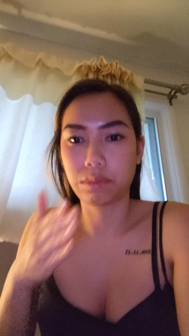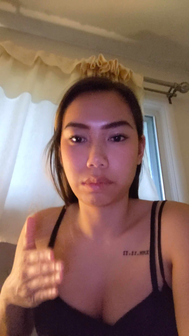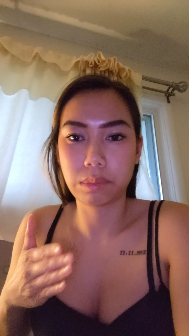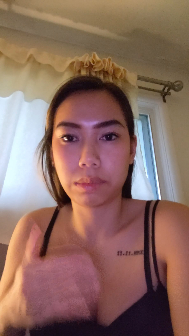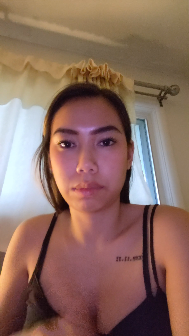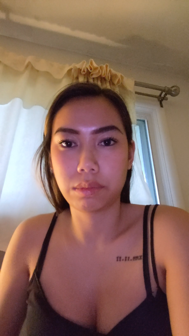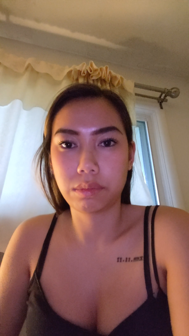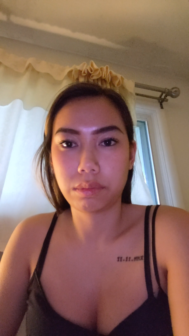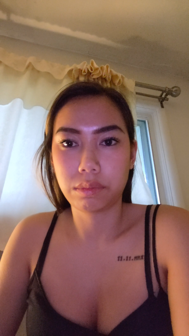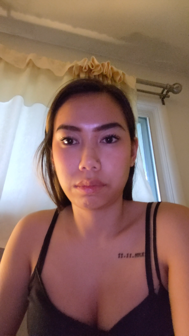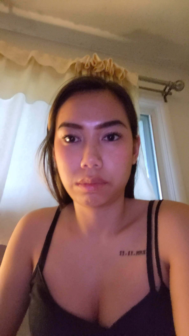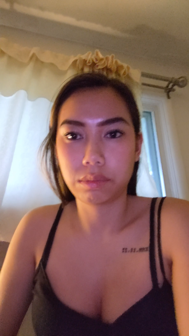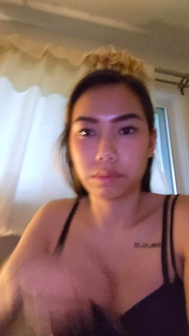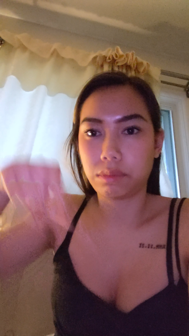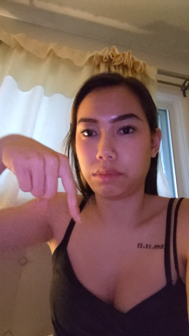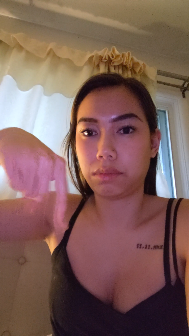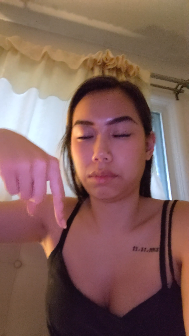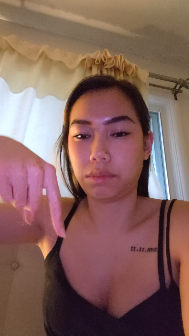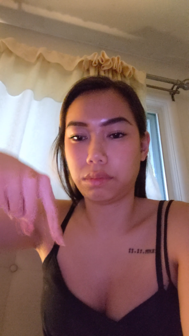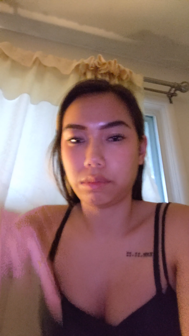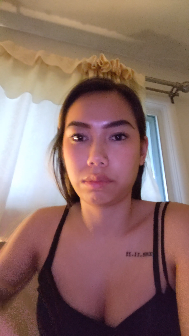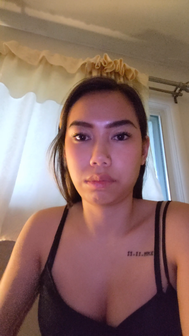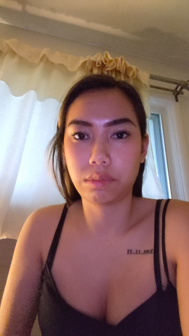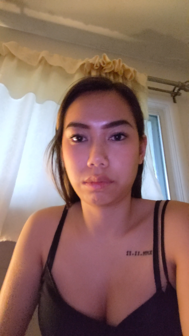flip-flop